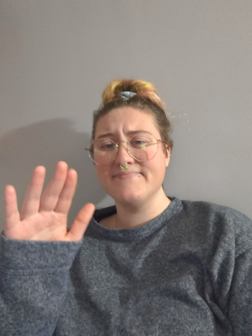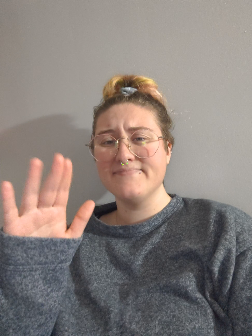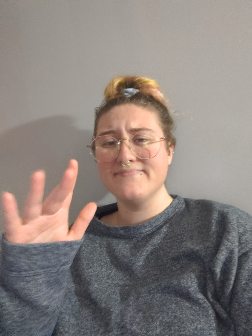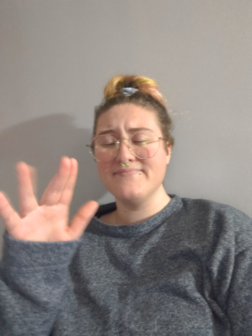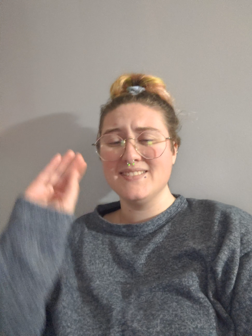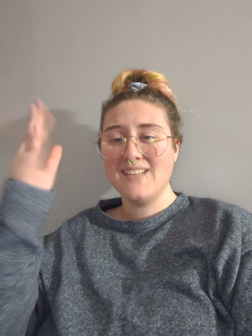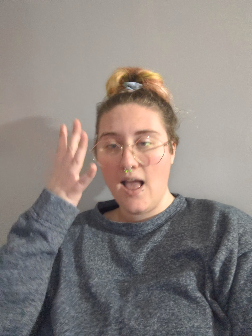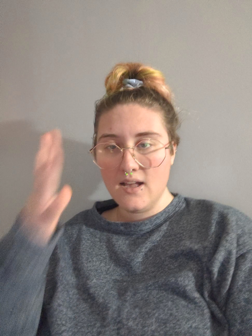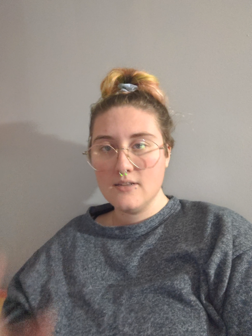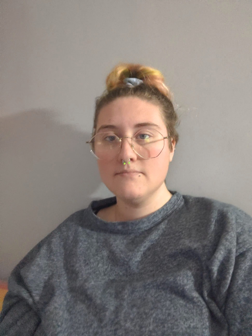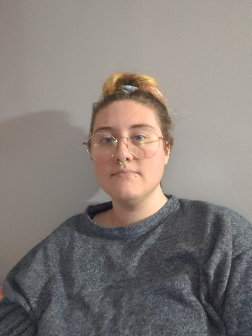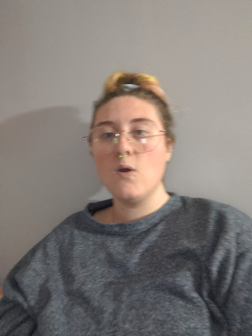sun